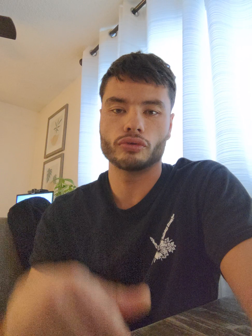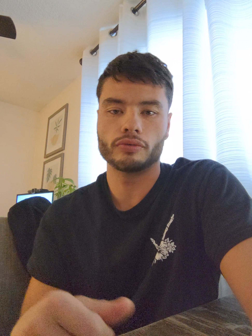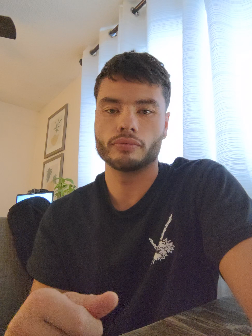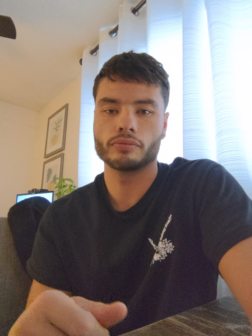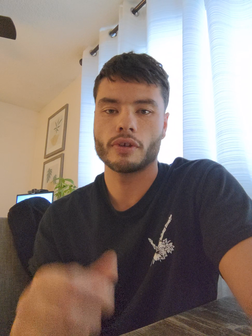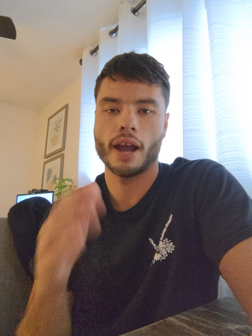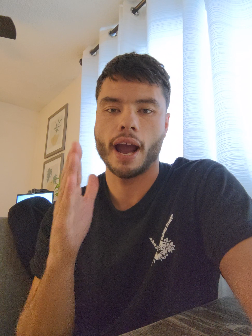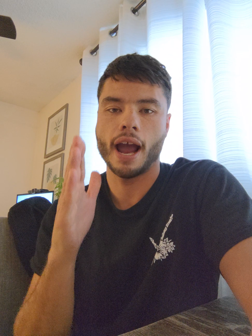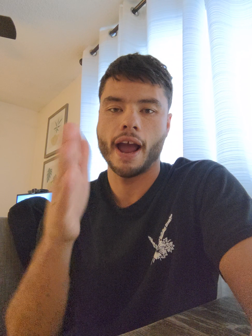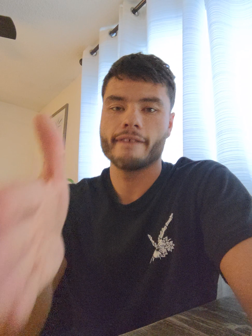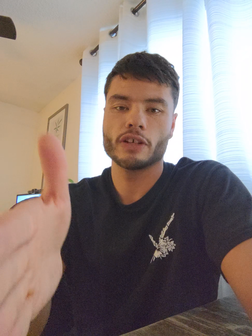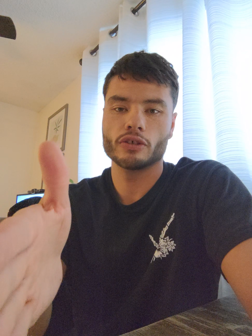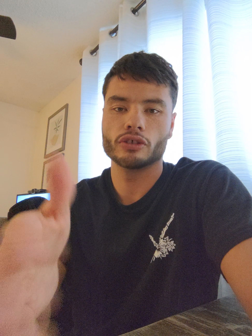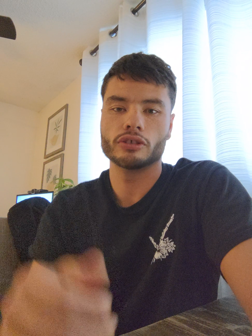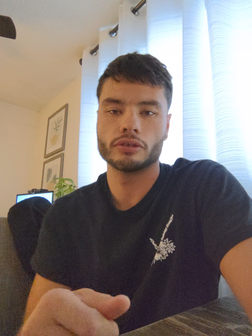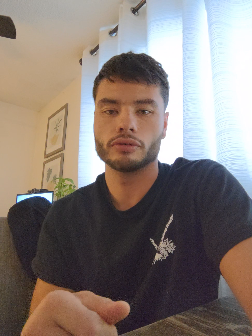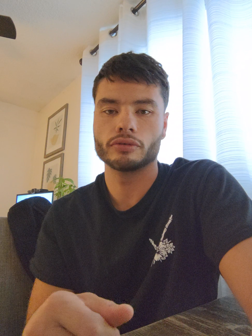after